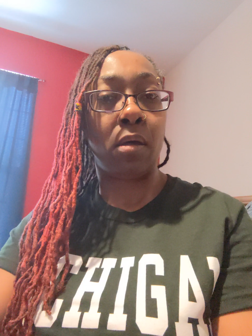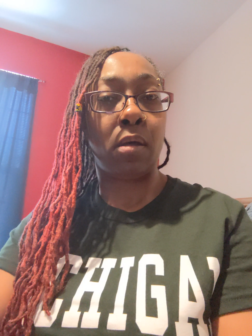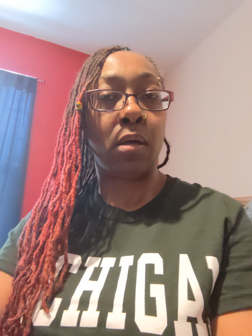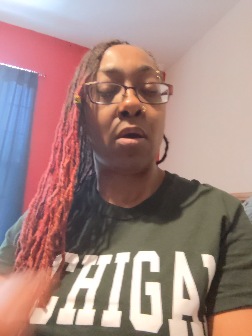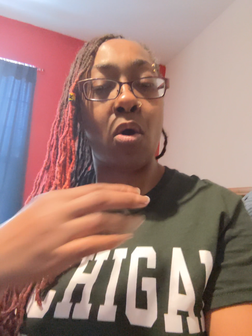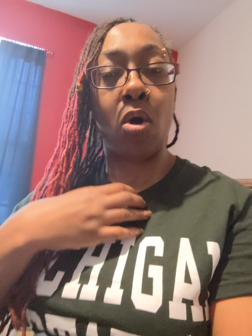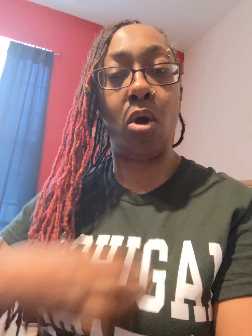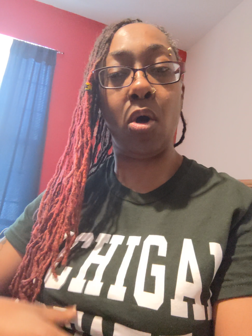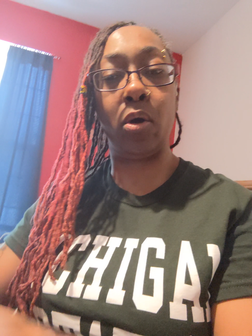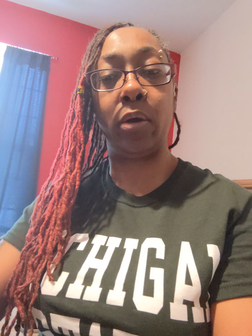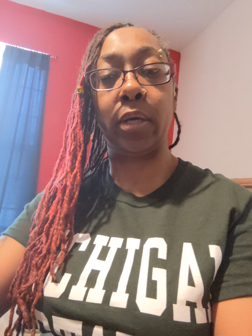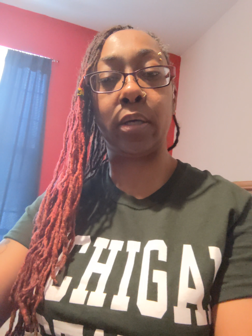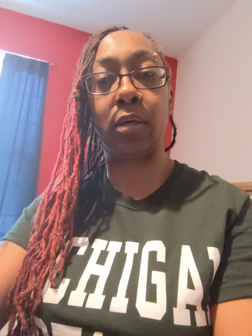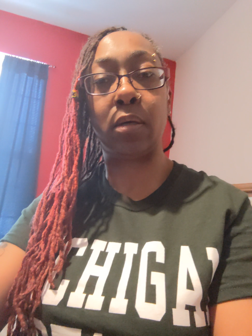hungry